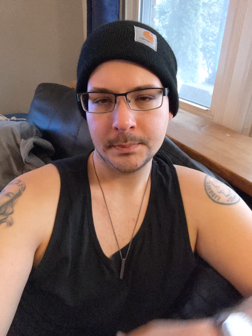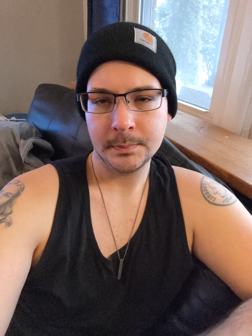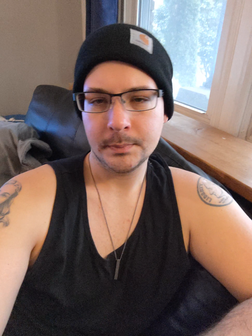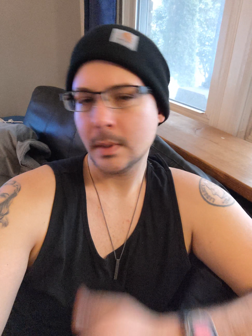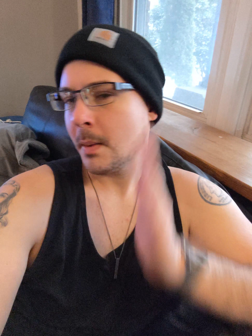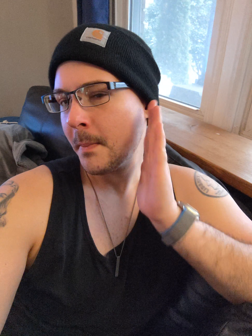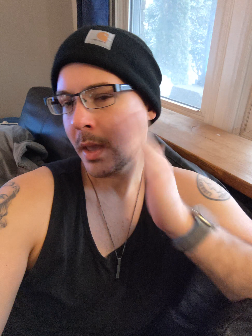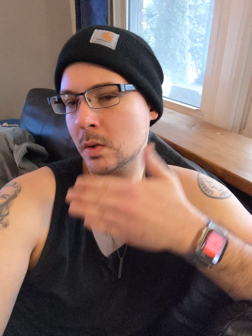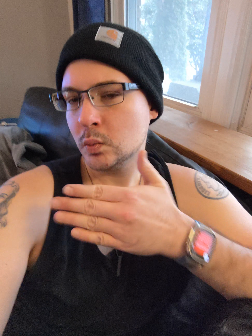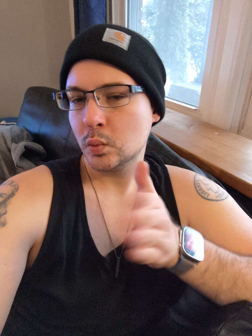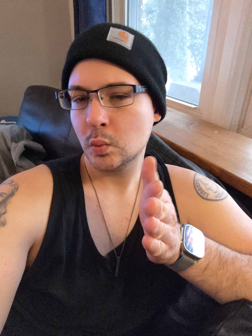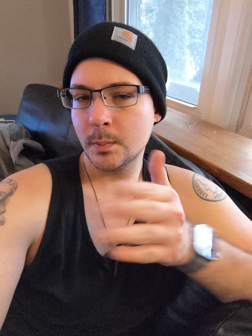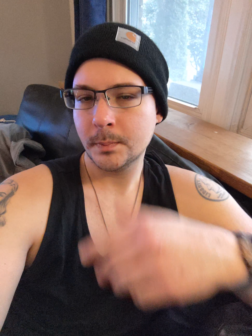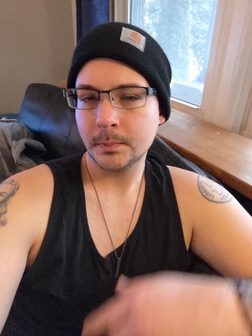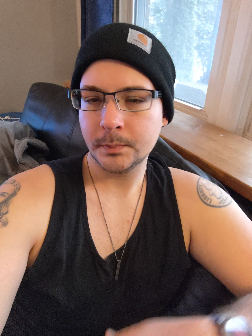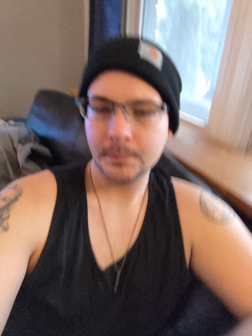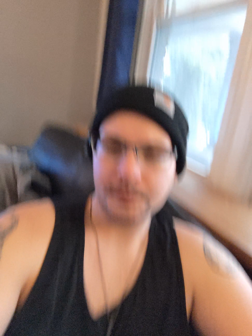bedroom